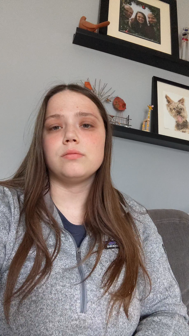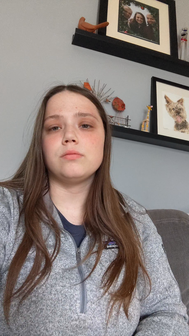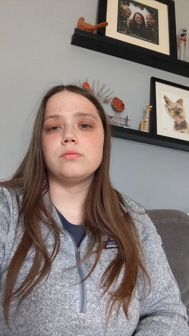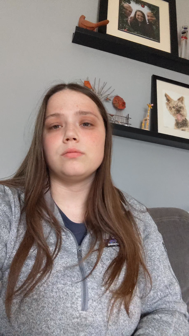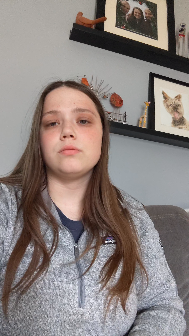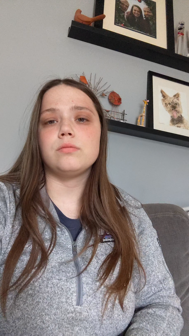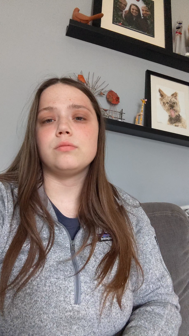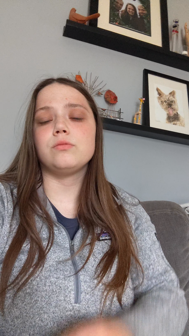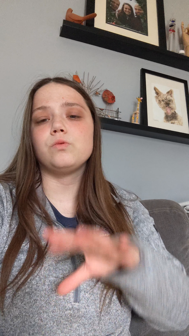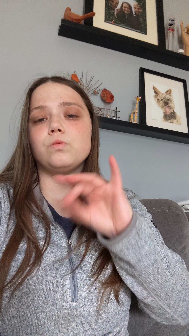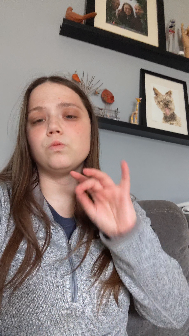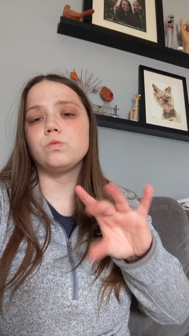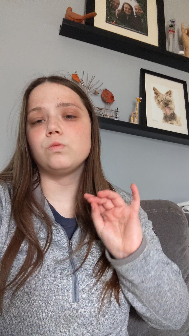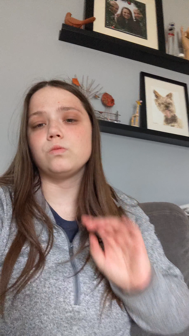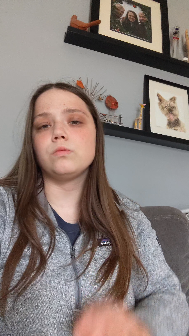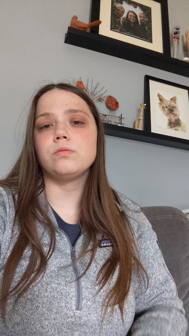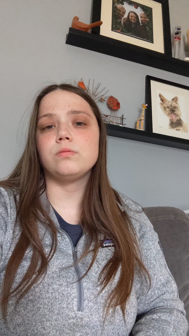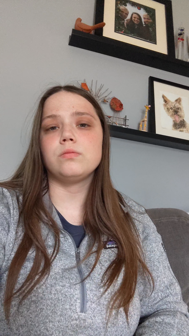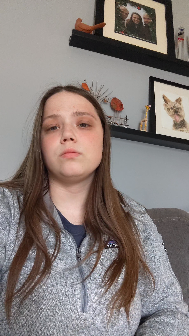choose